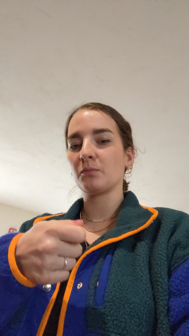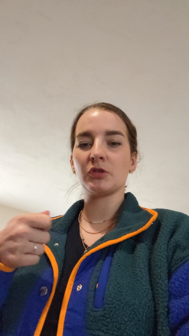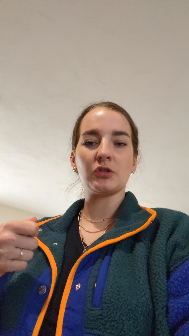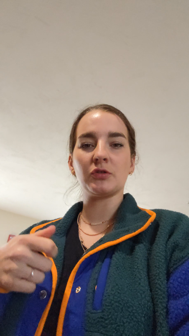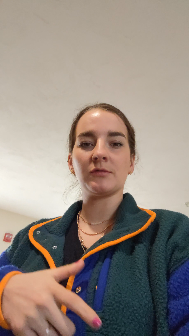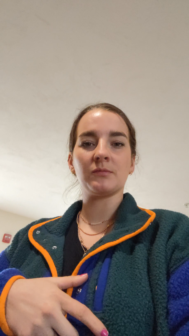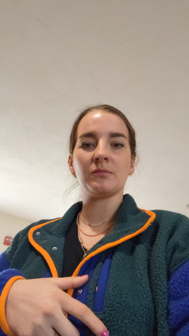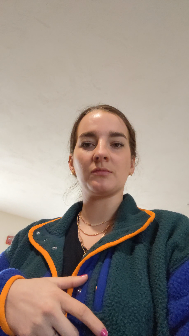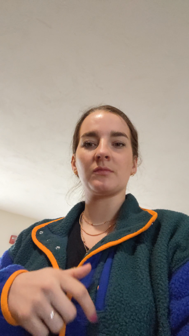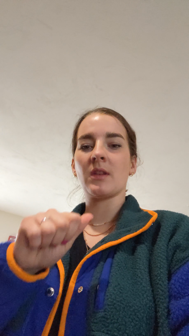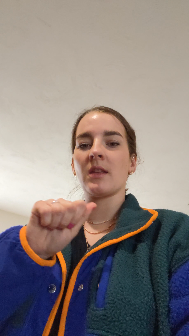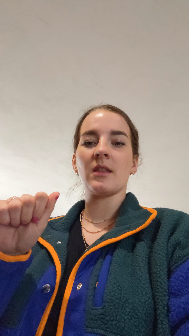a